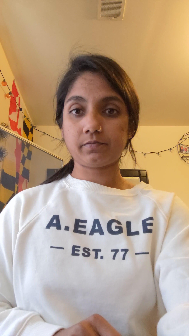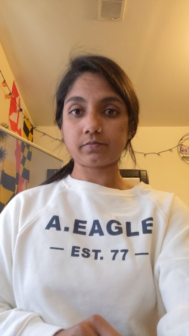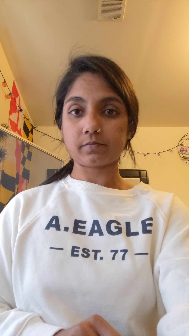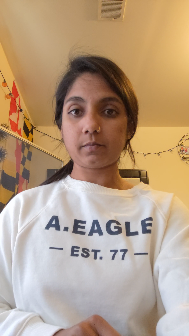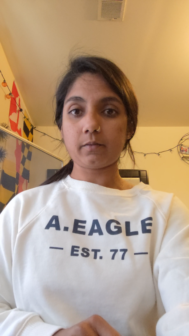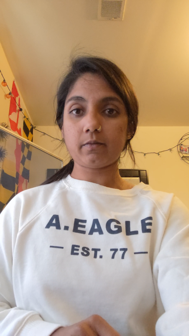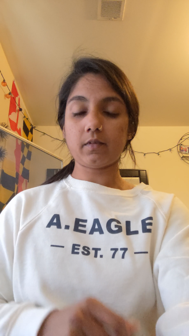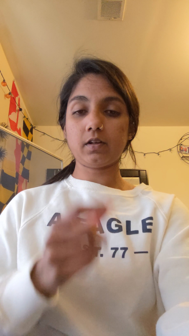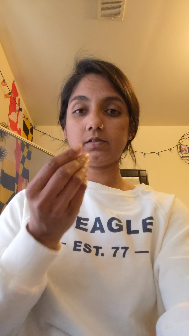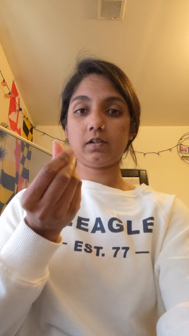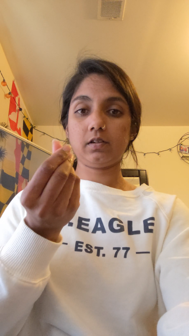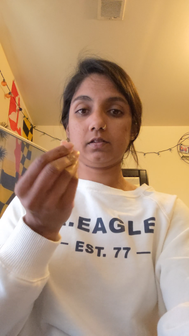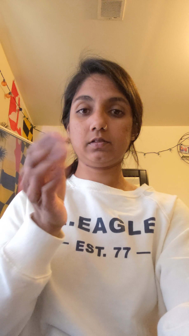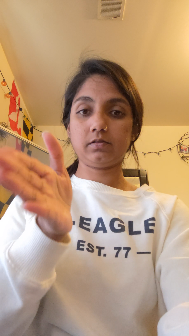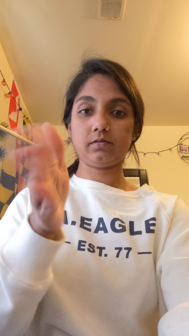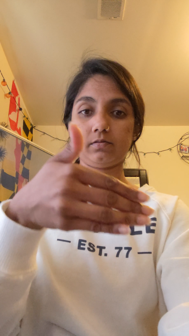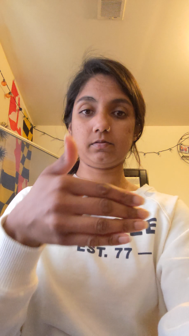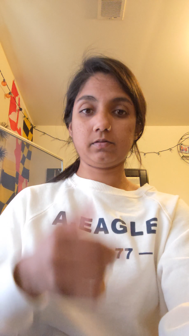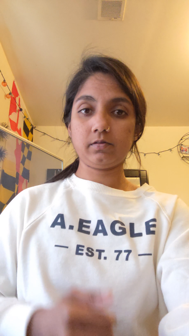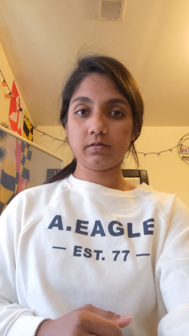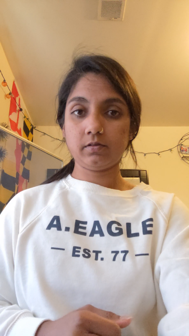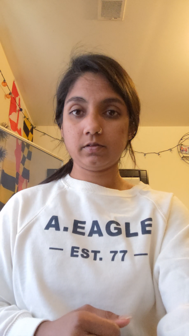sandbox